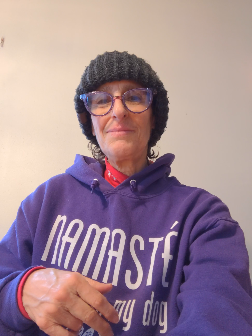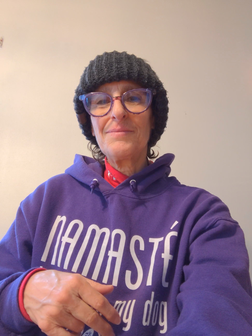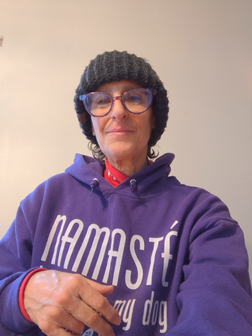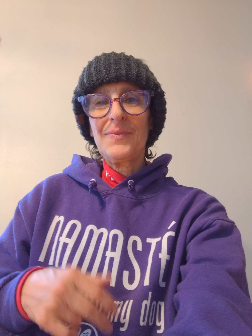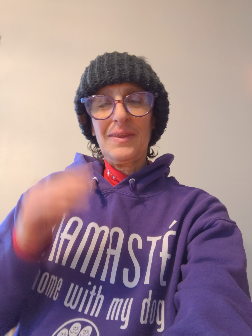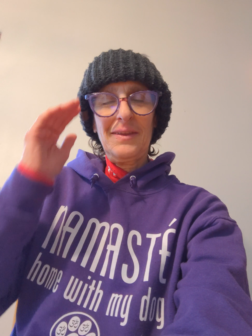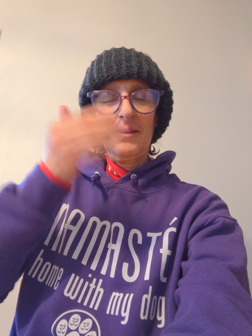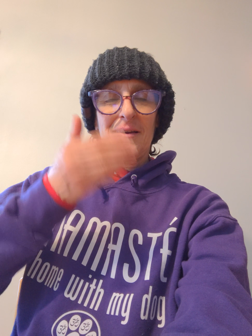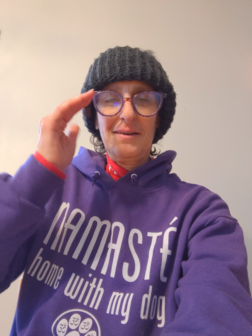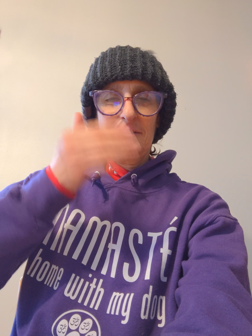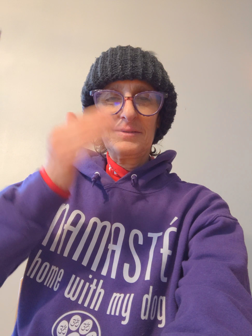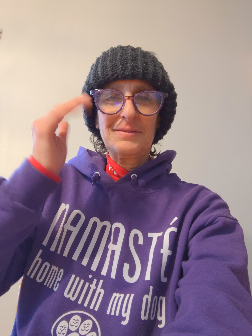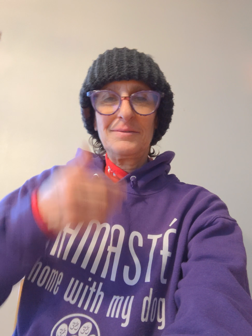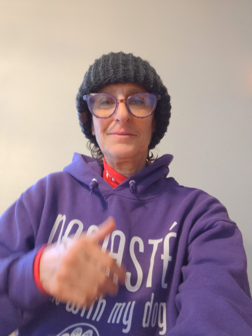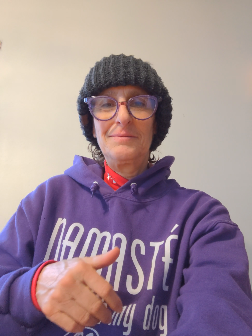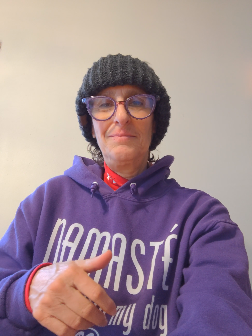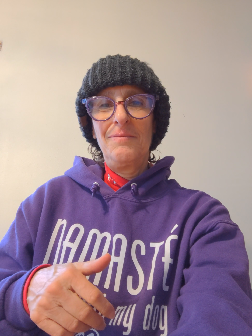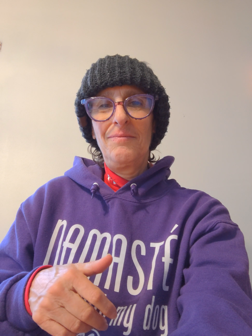sleepy